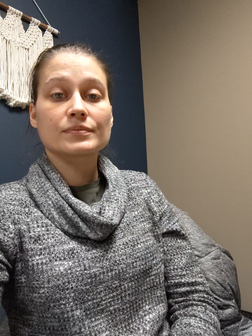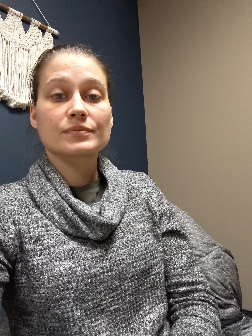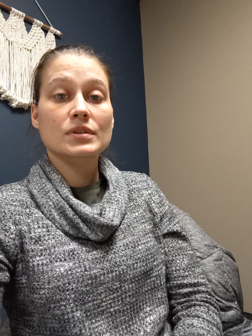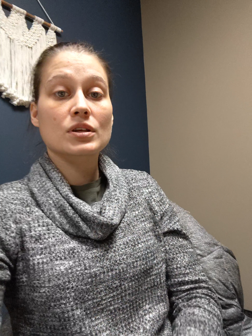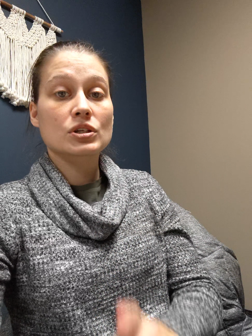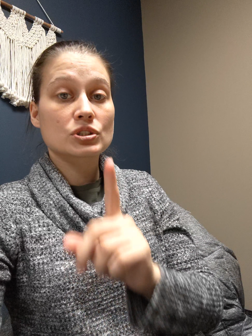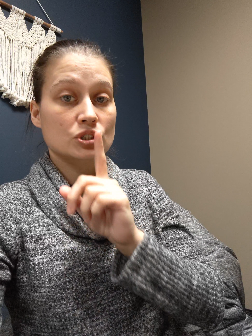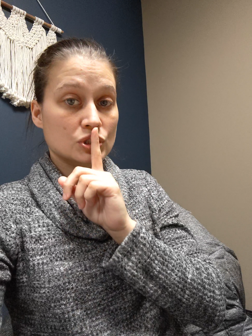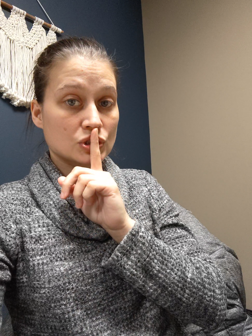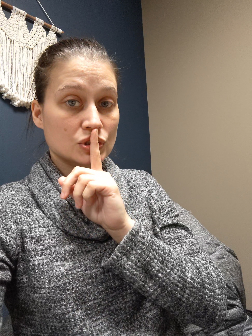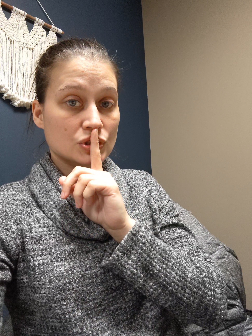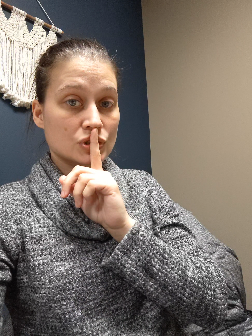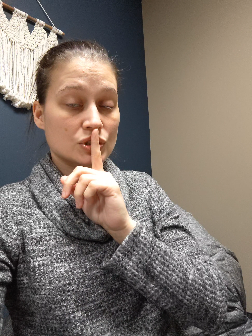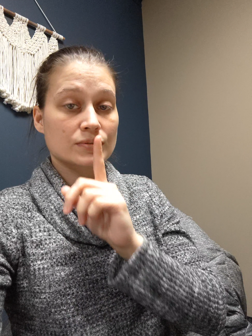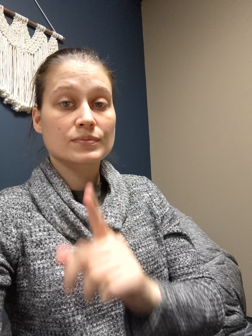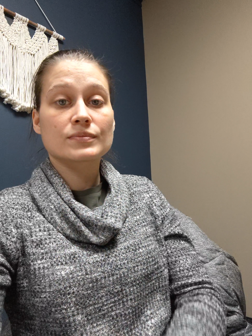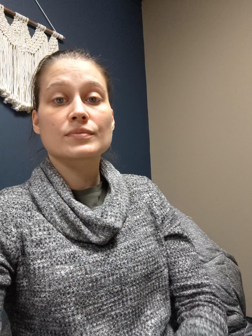shhh